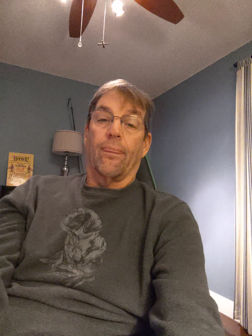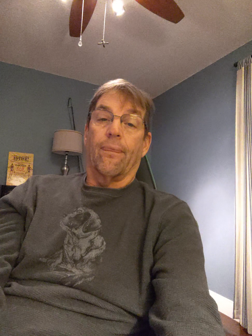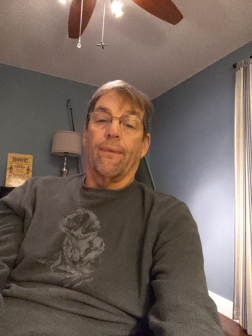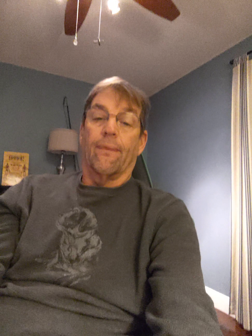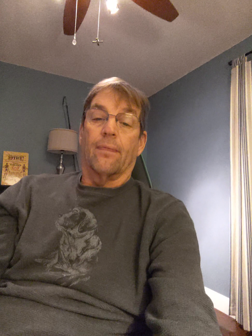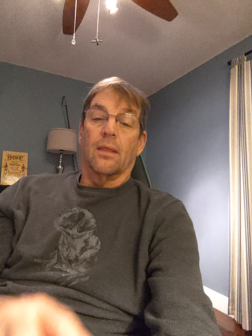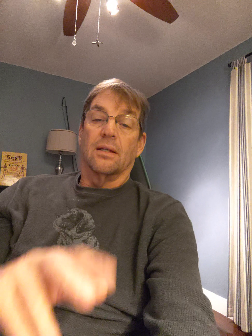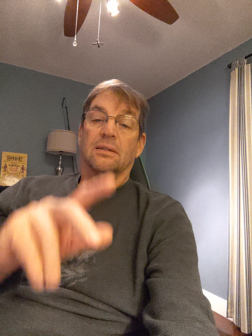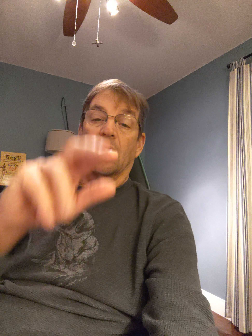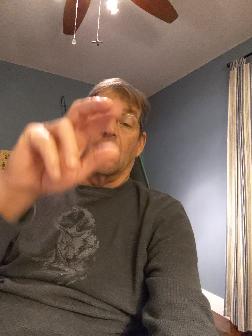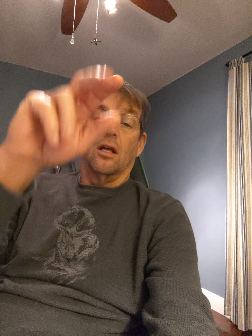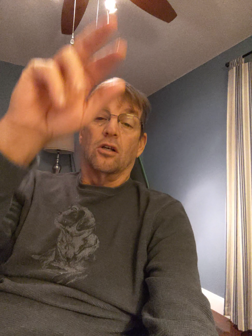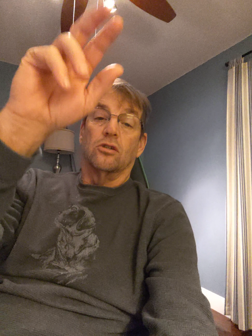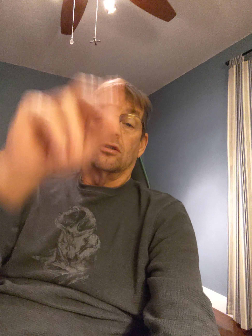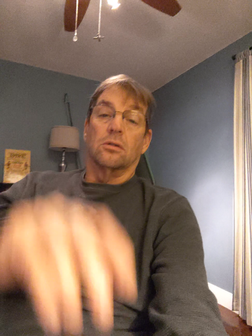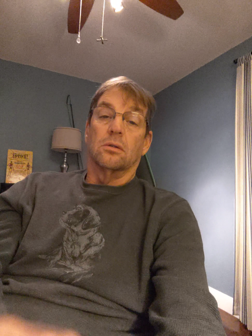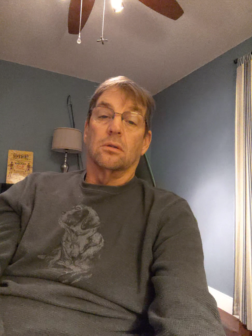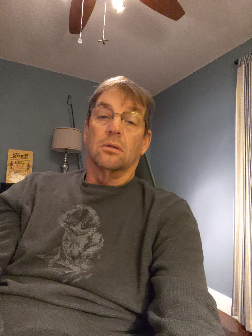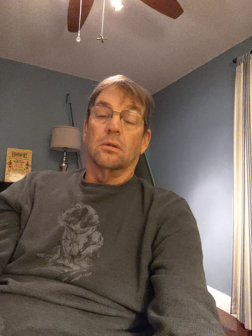stairs